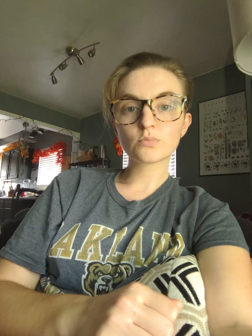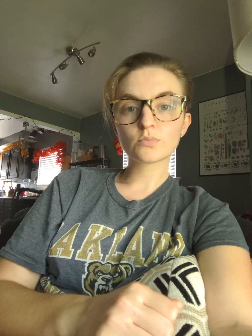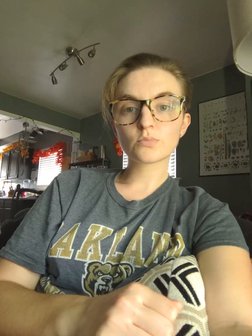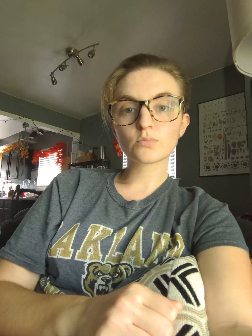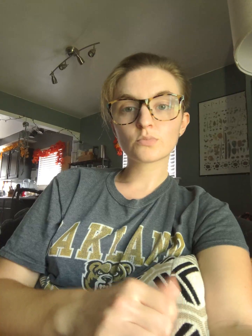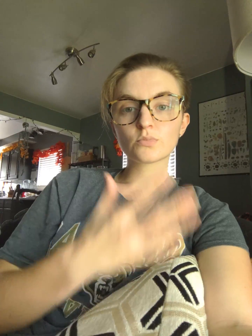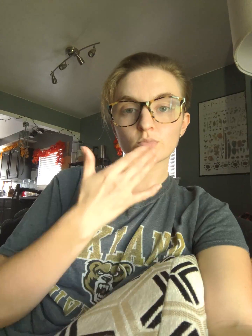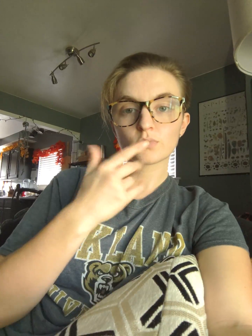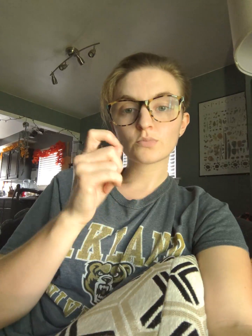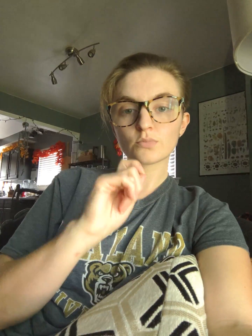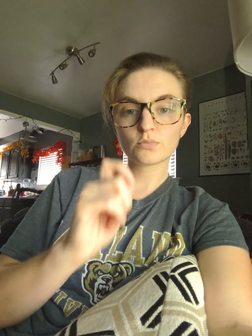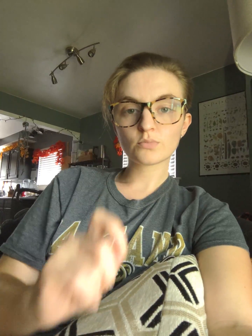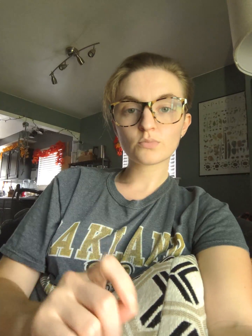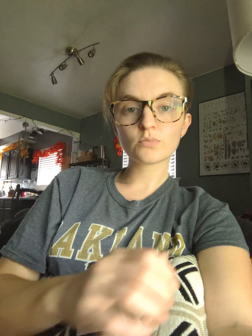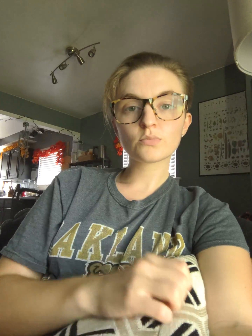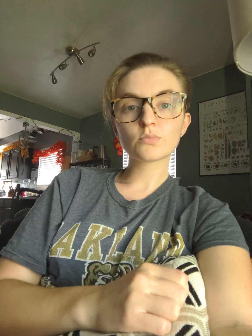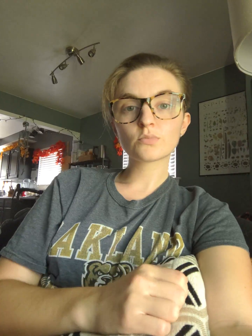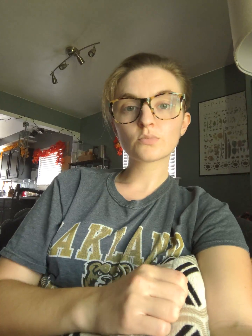crayon